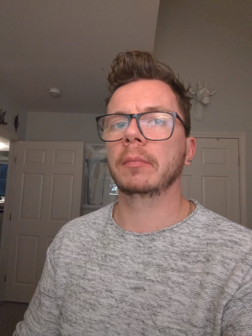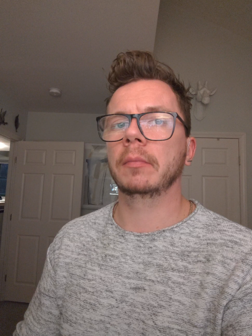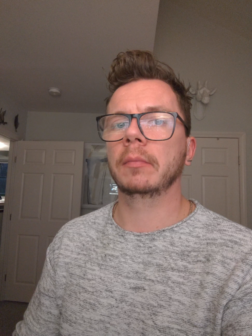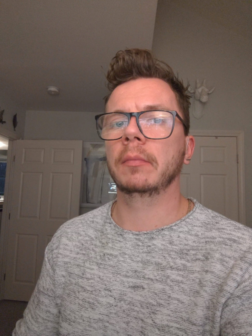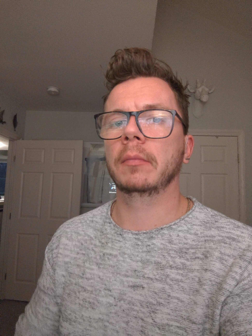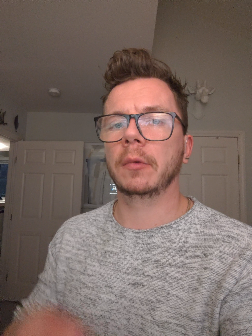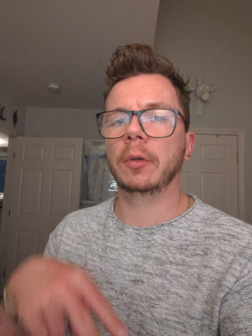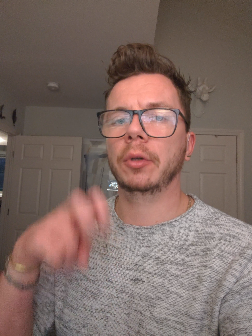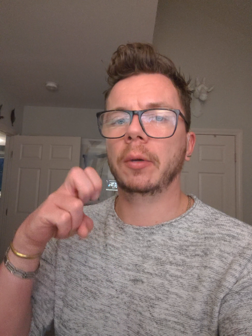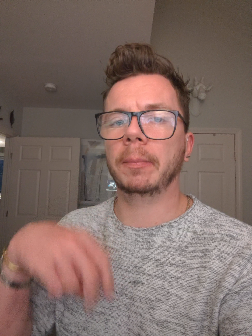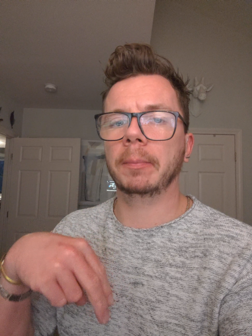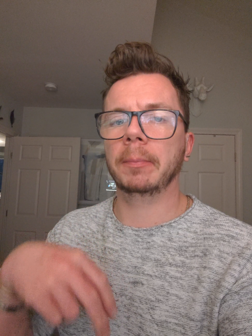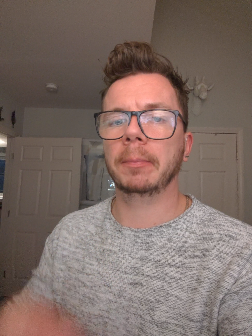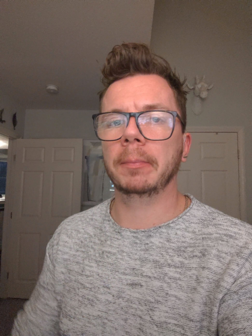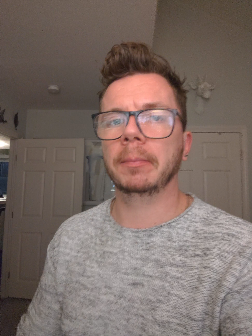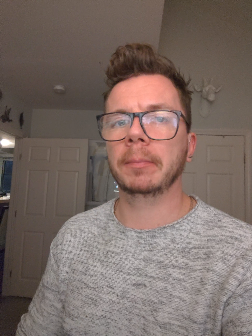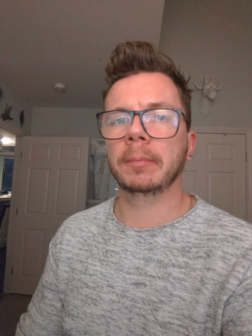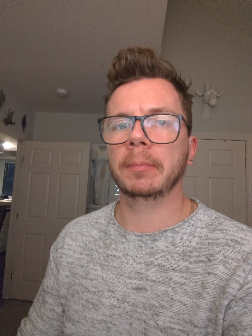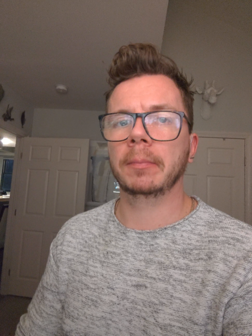jump